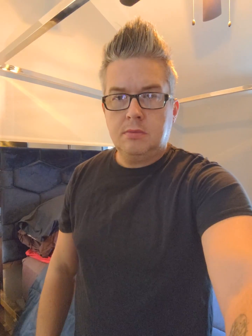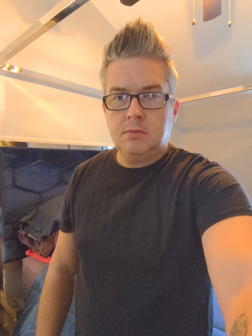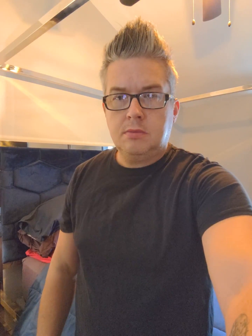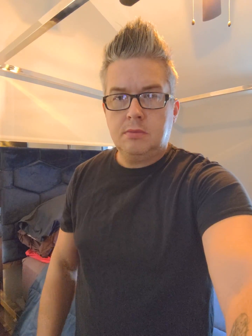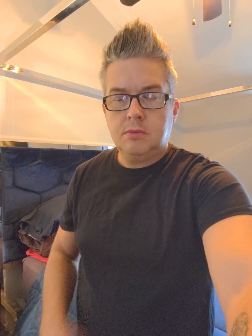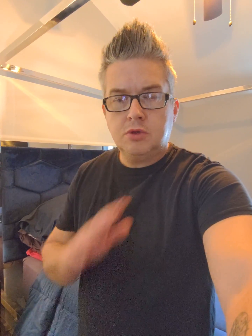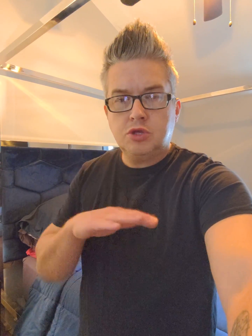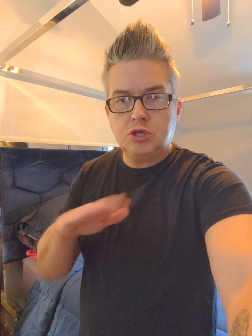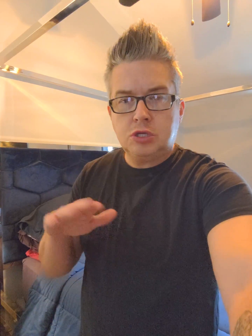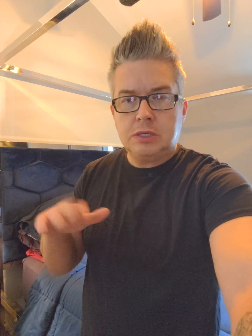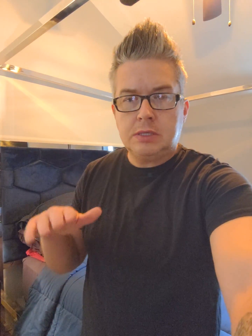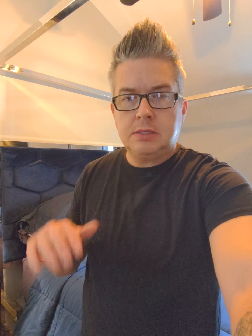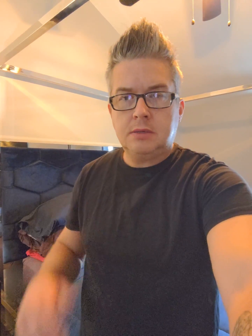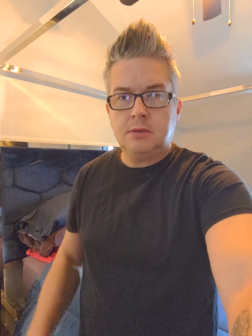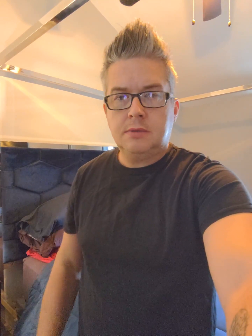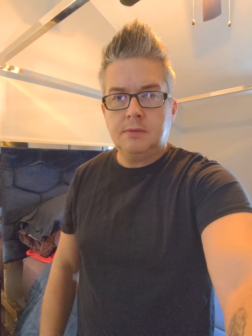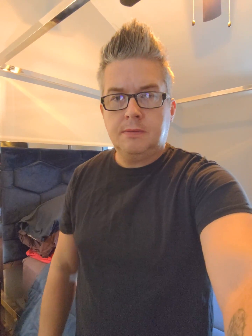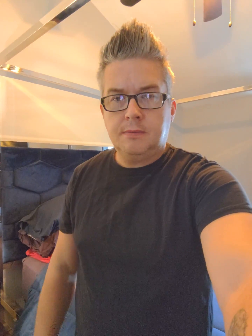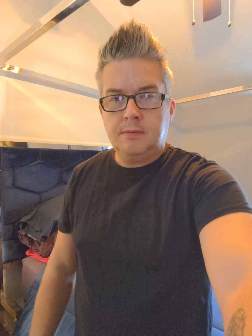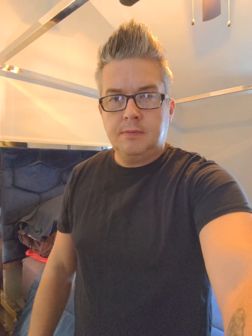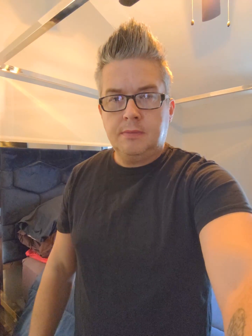children